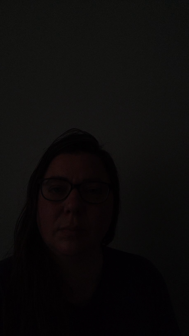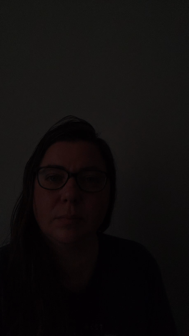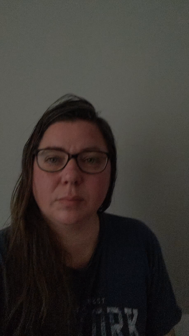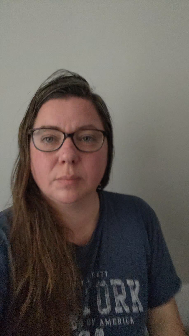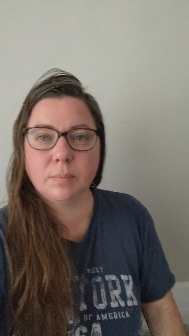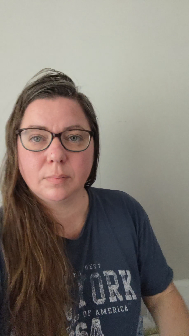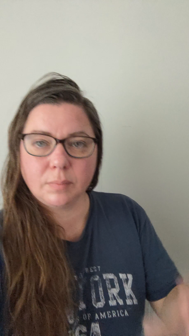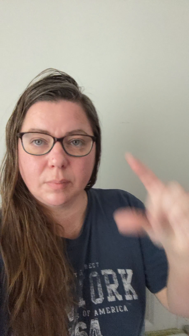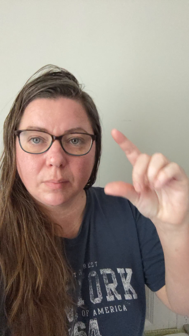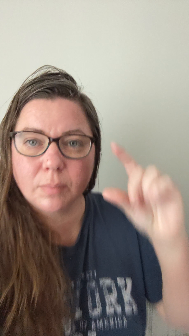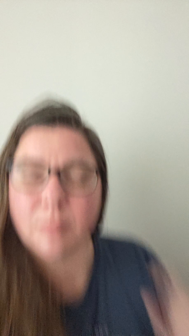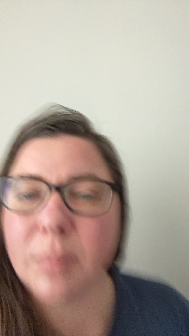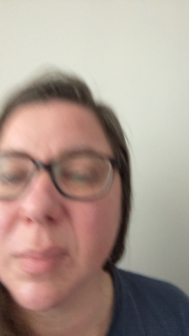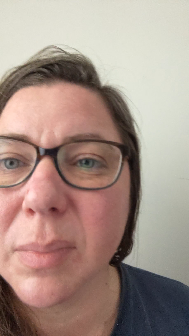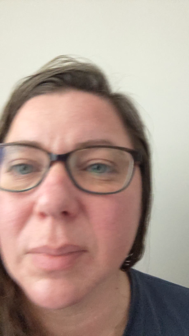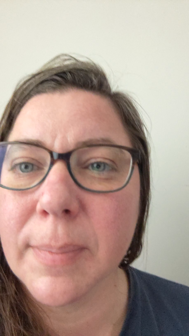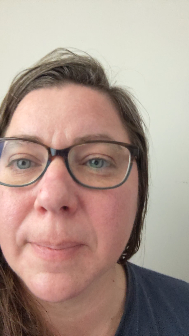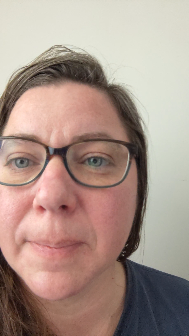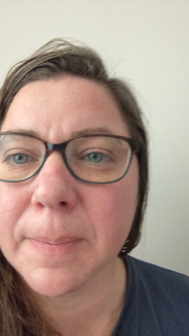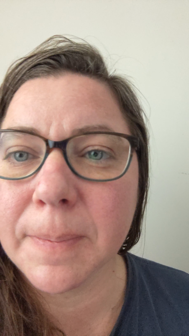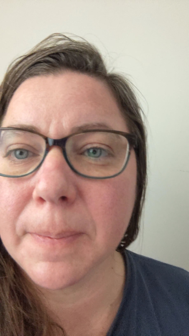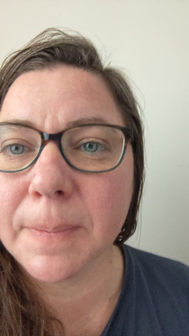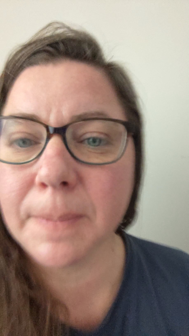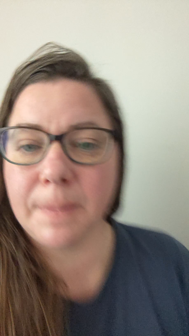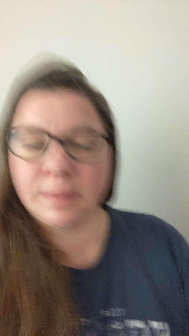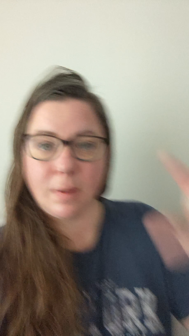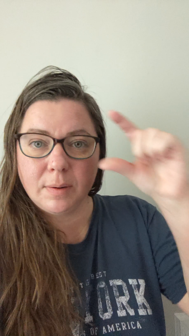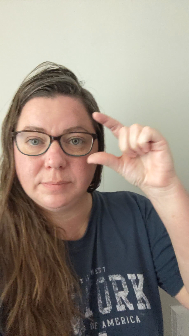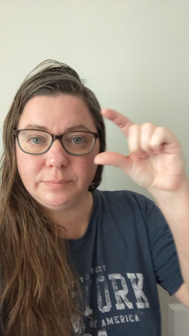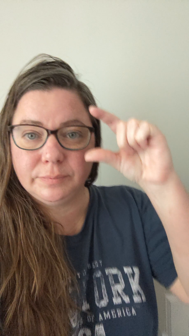glasses